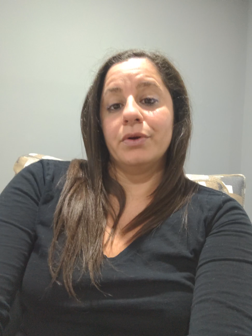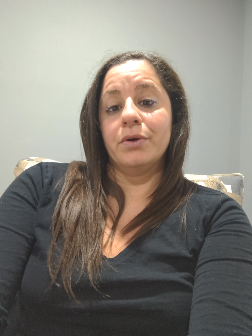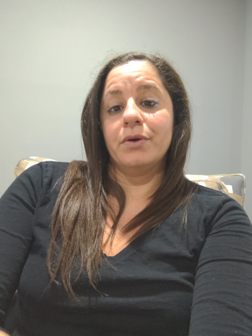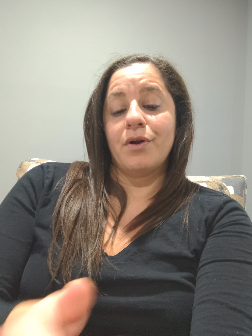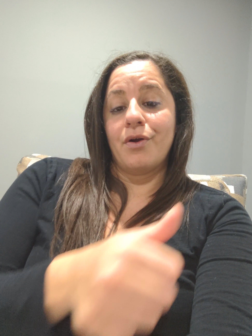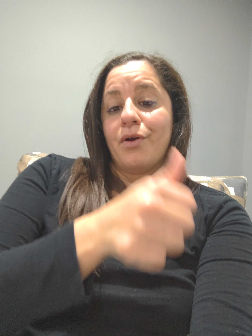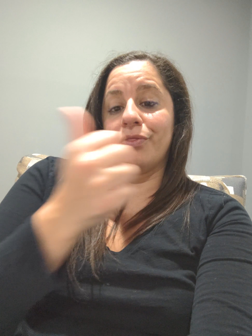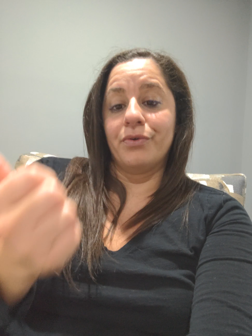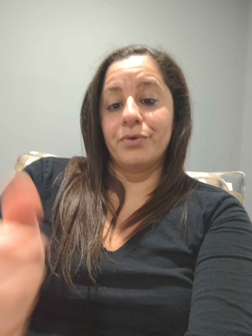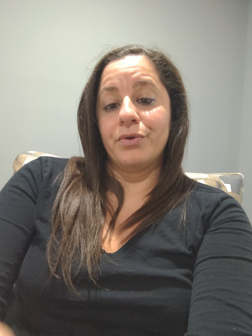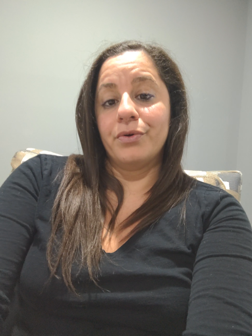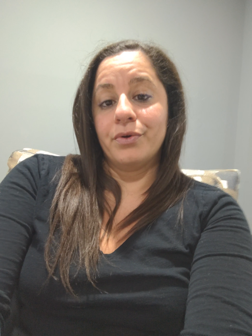another